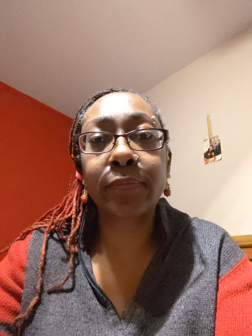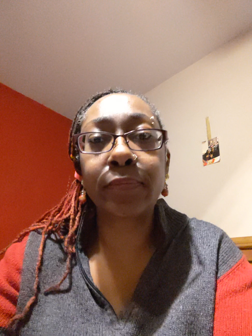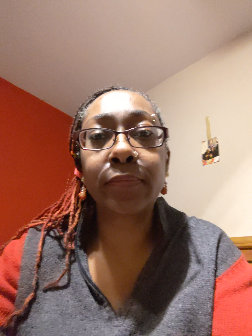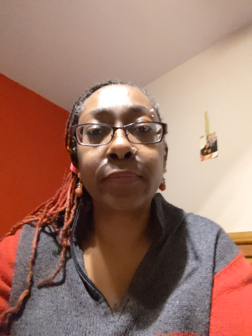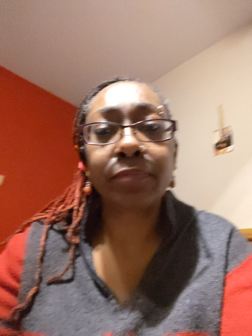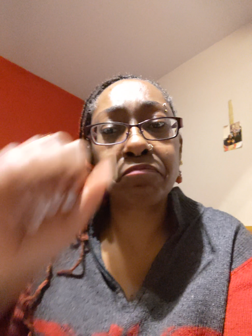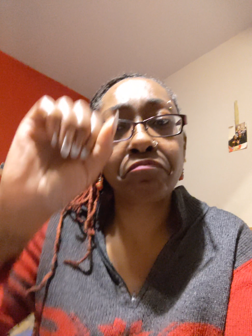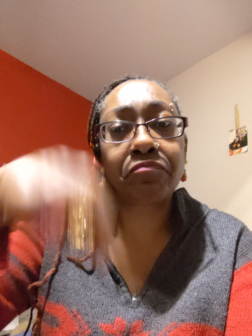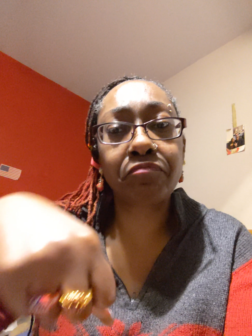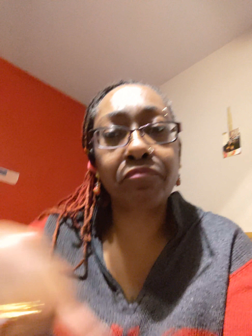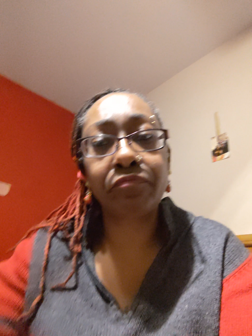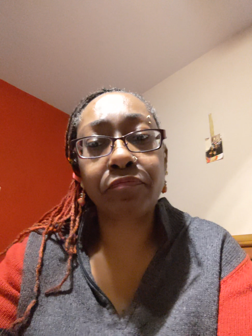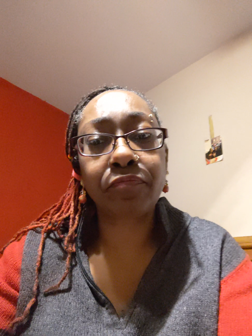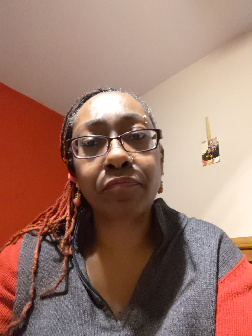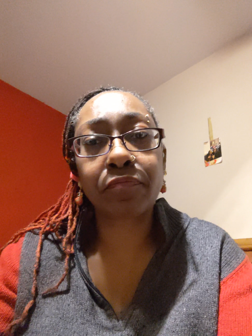can